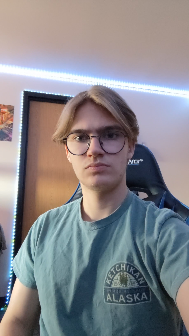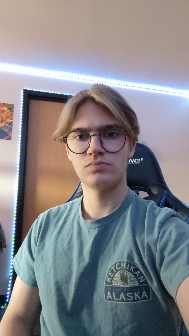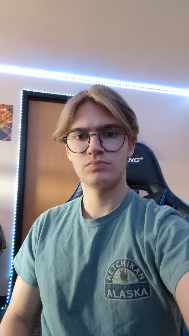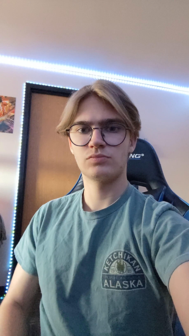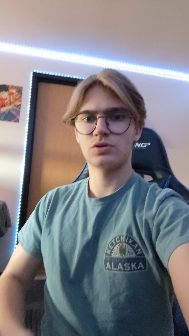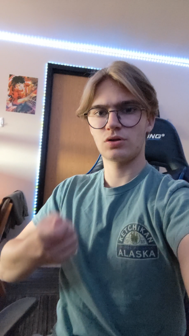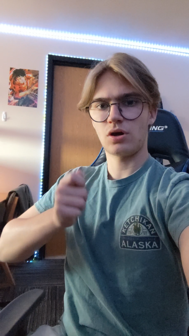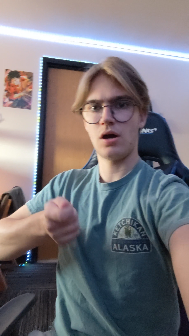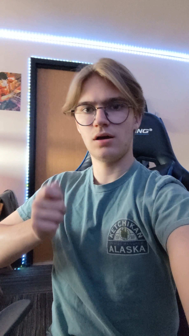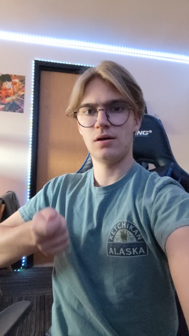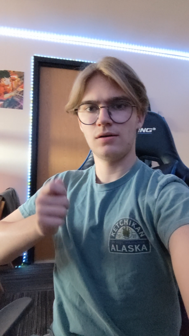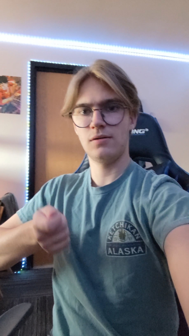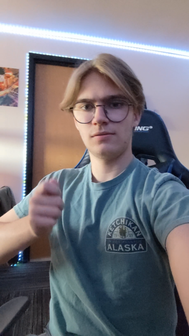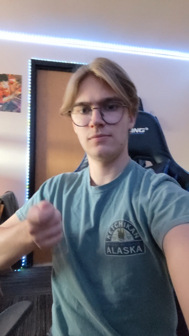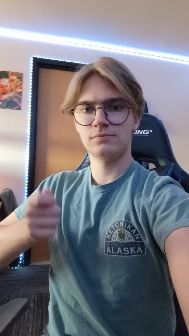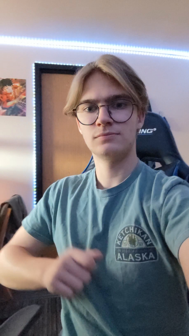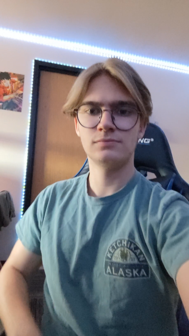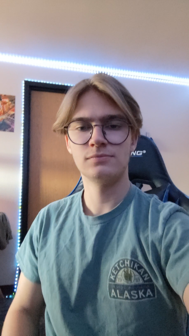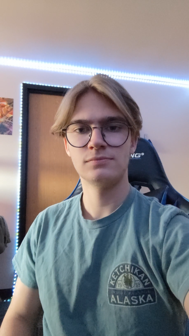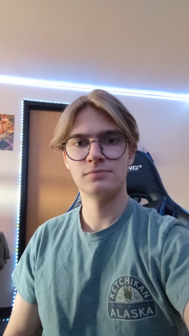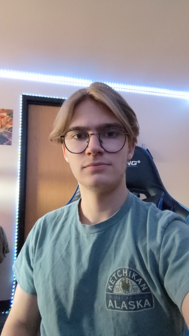cart